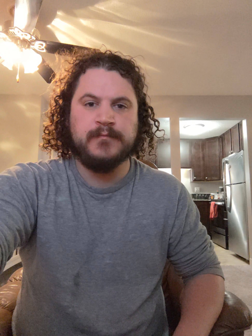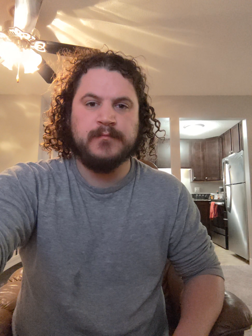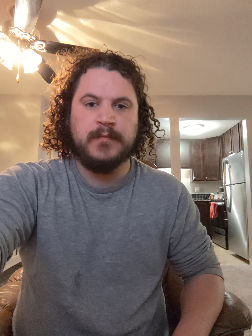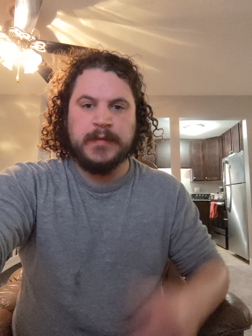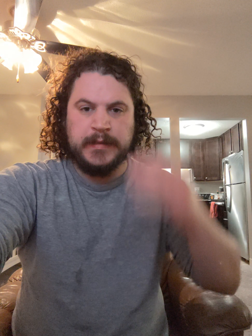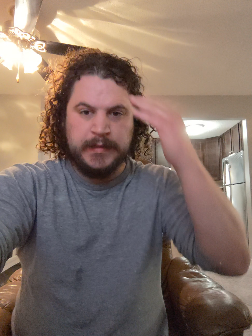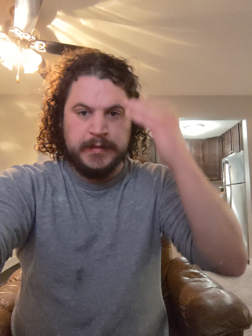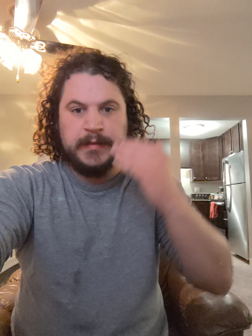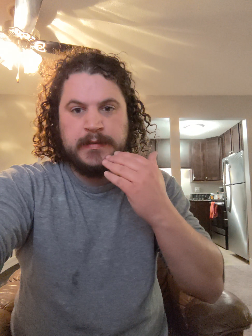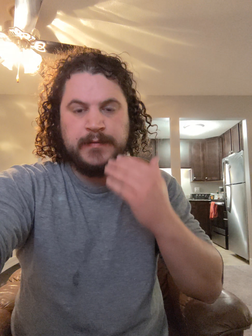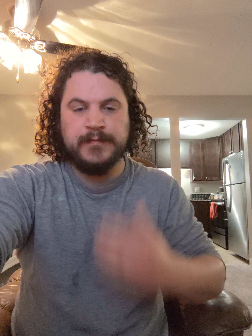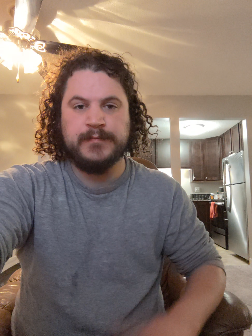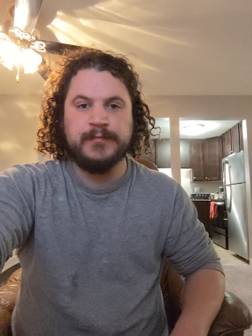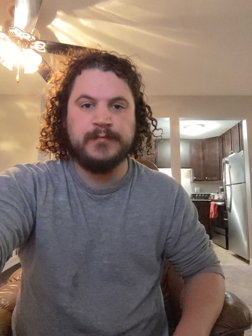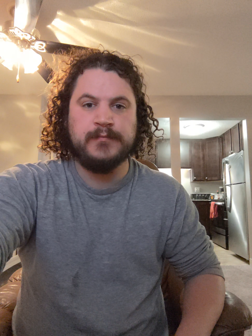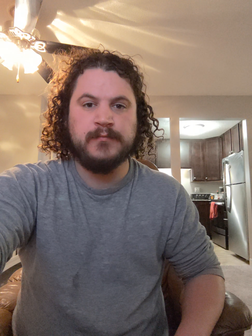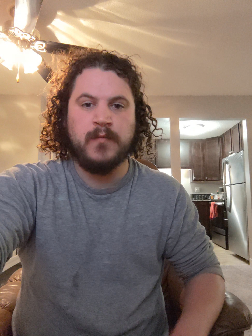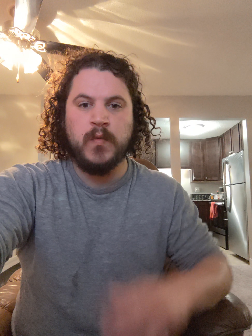head